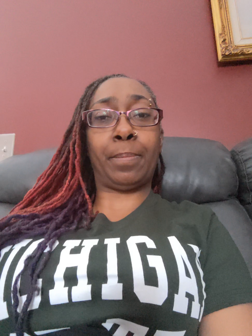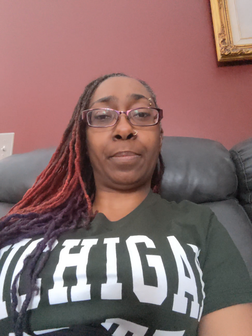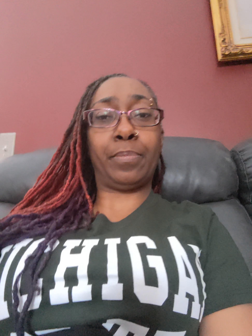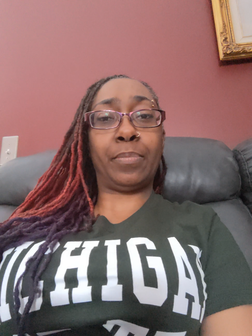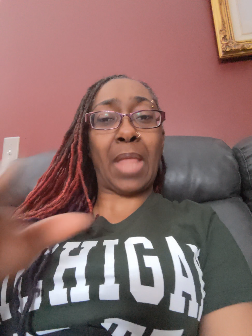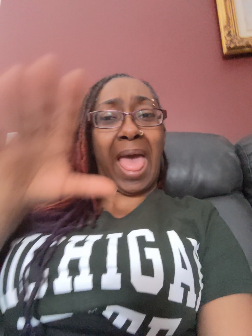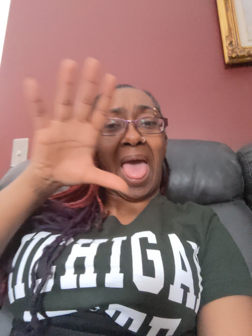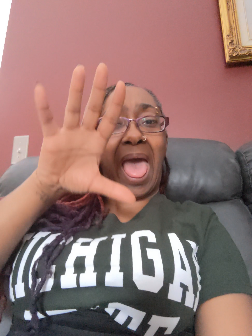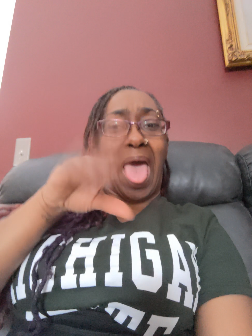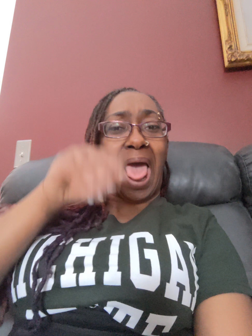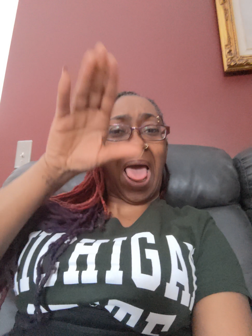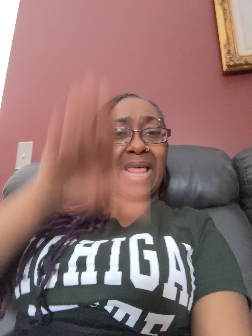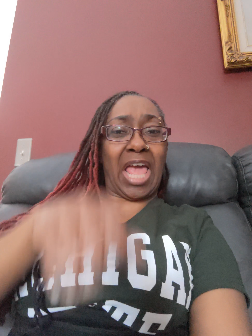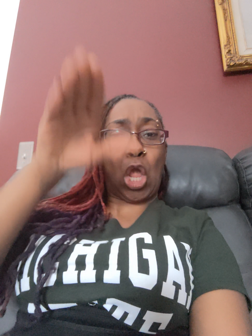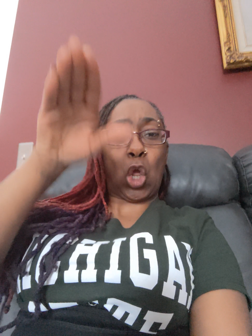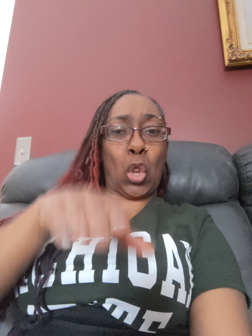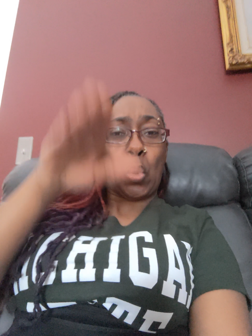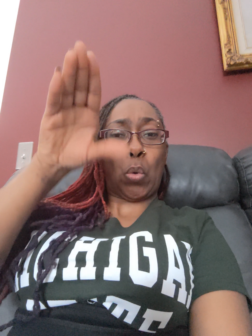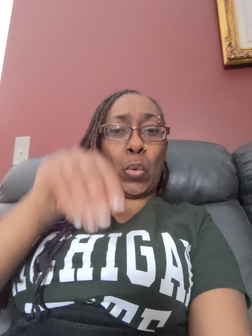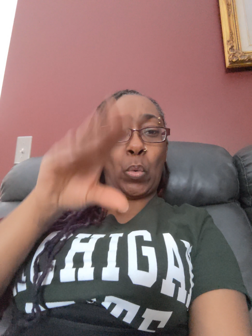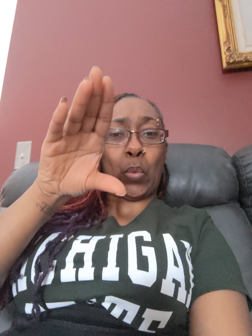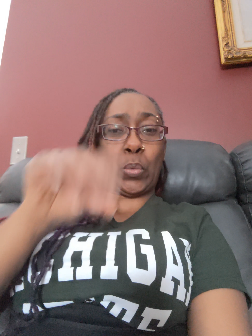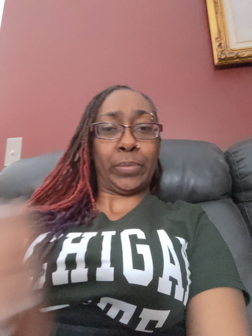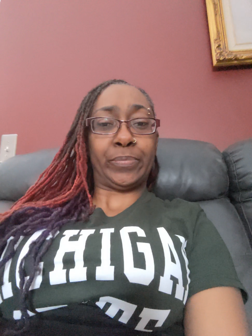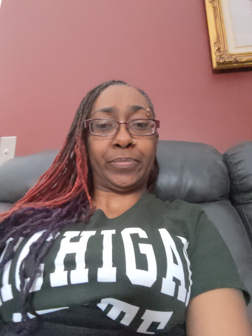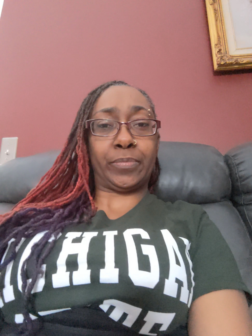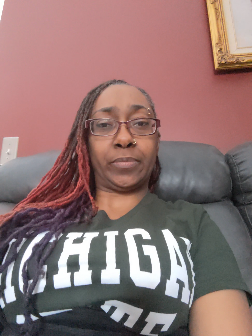alligator